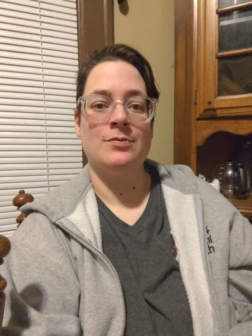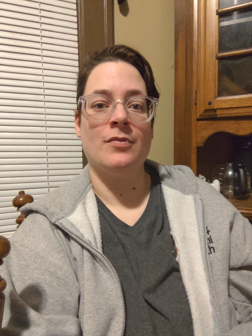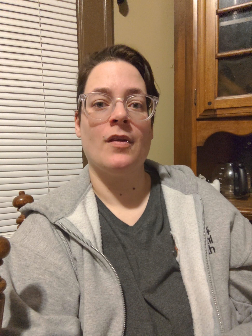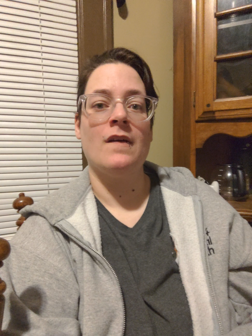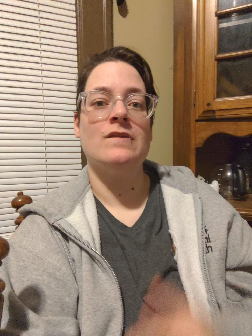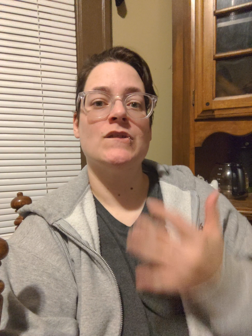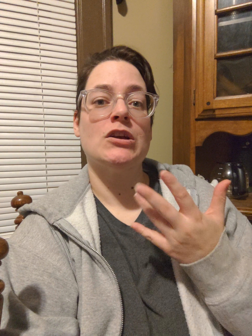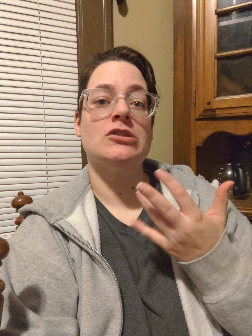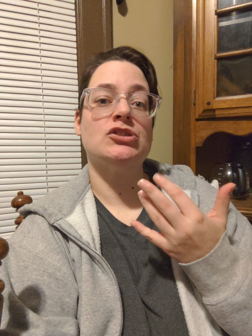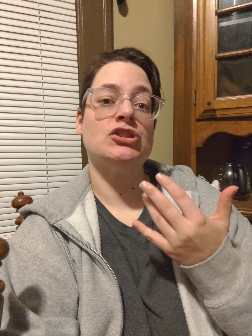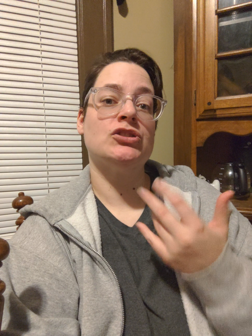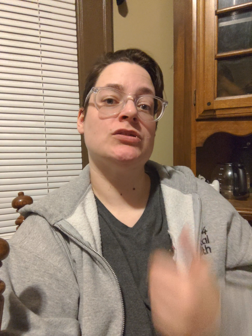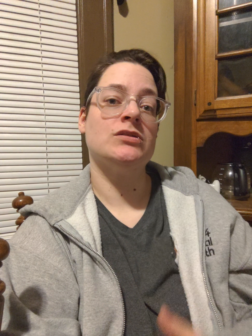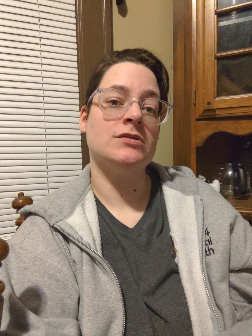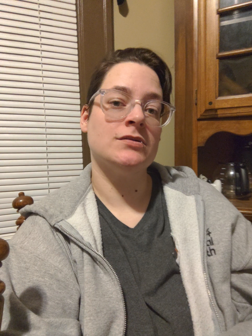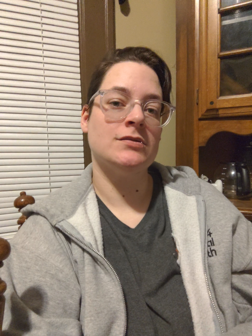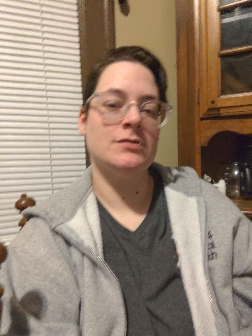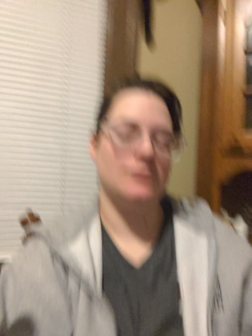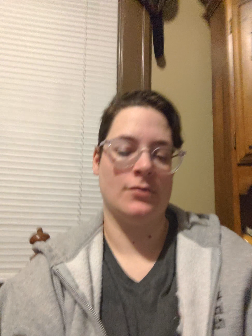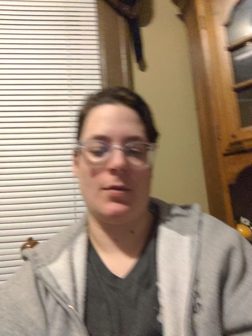finger